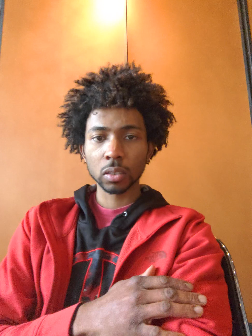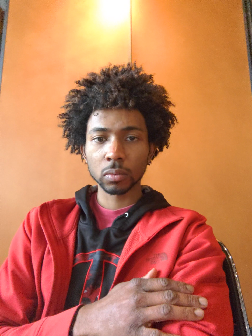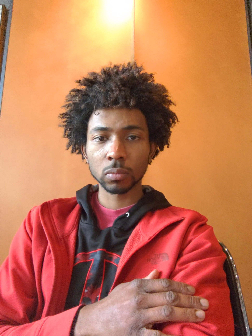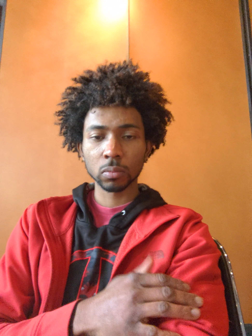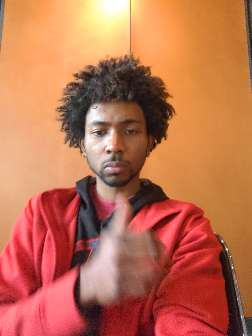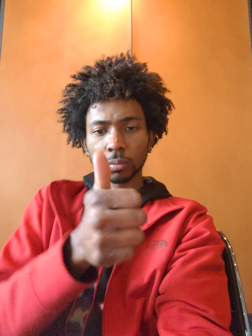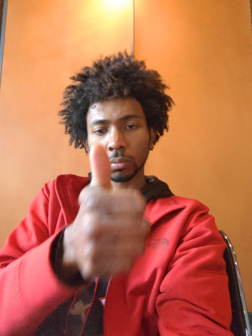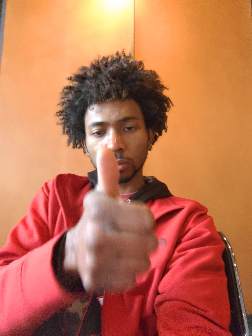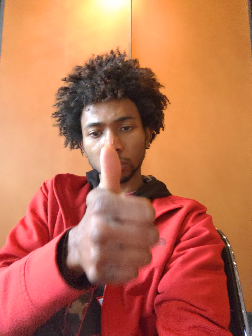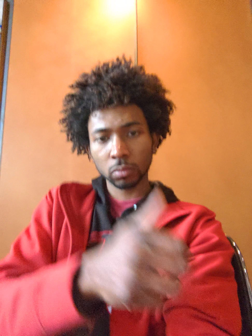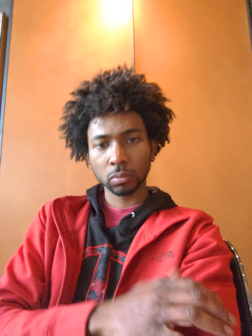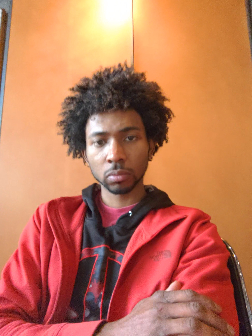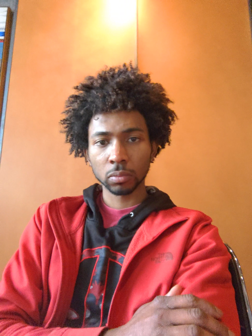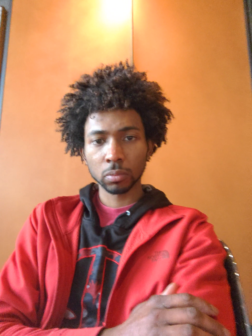yourself